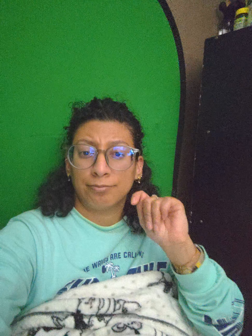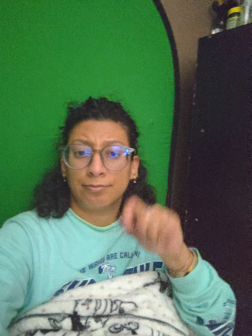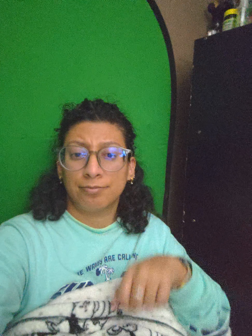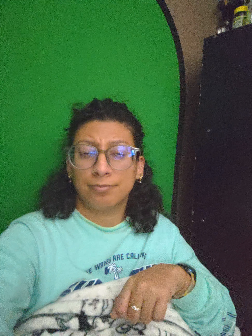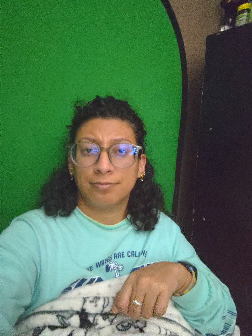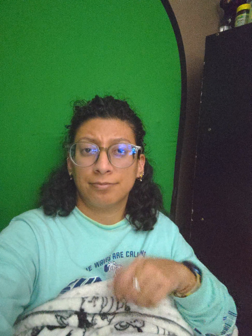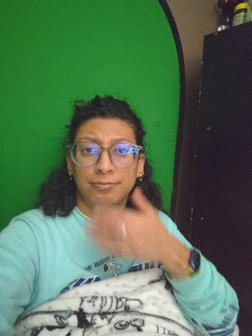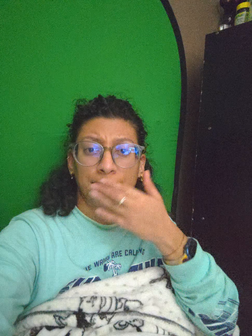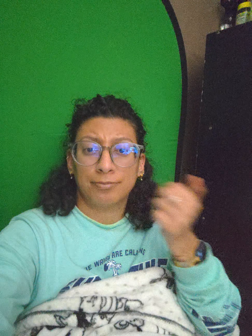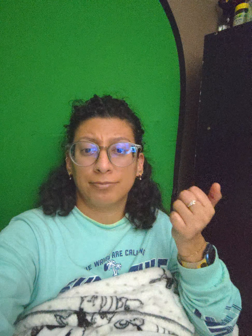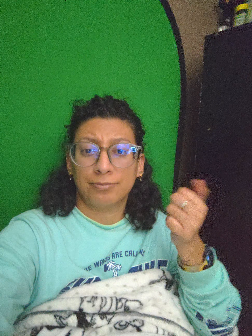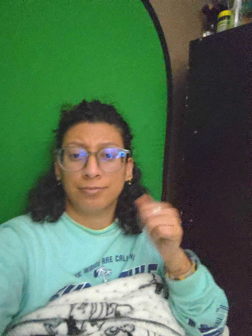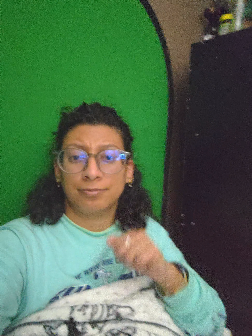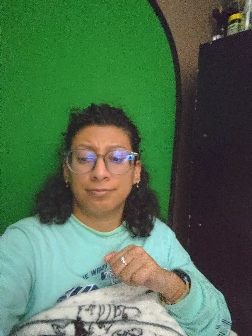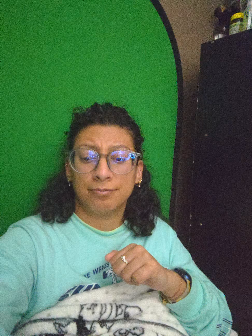better